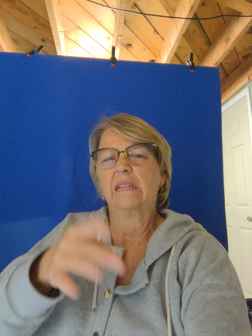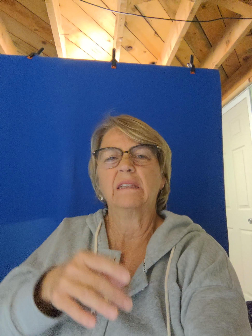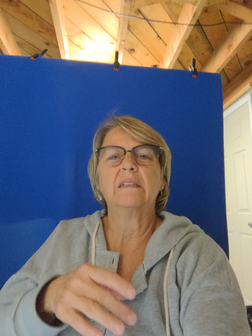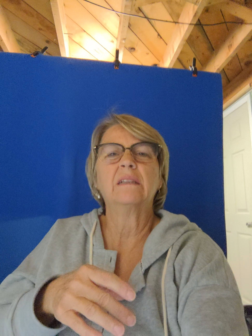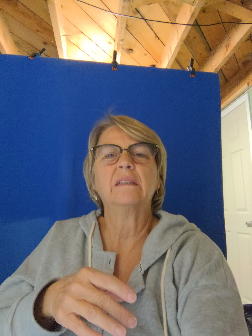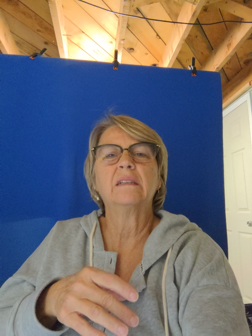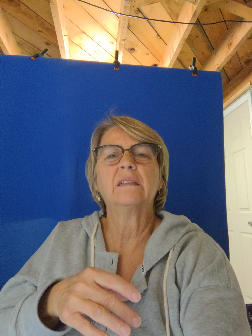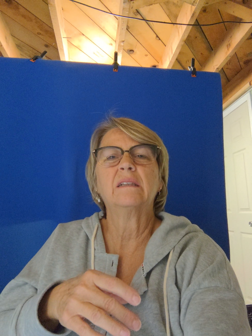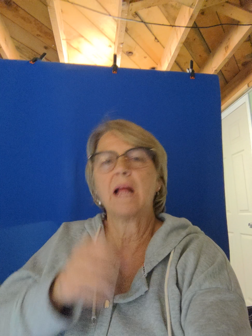hate